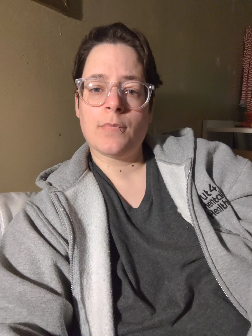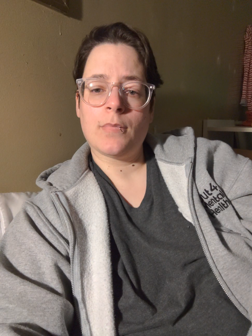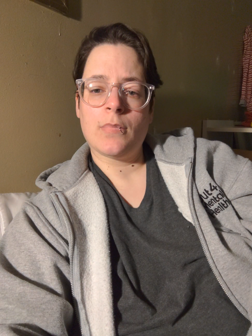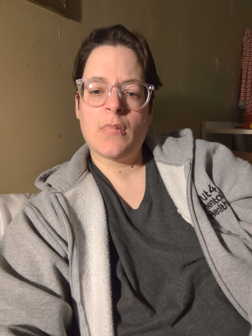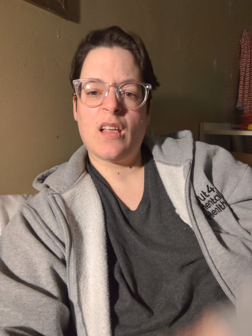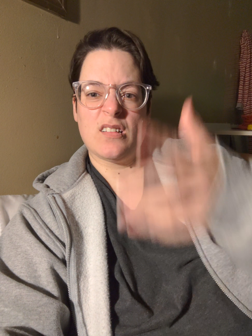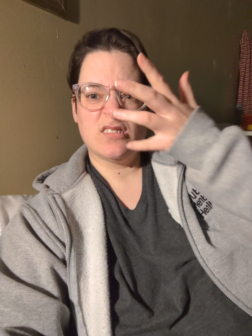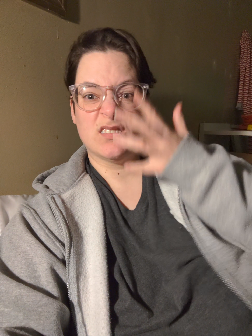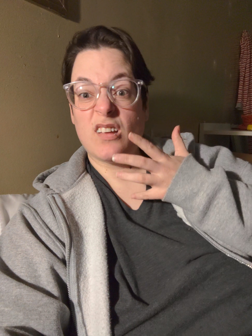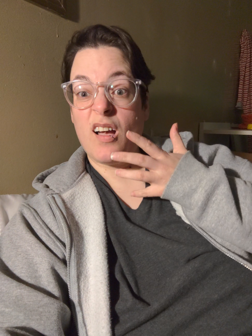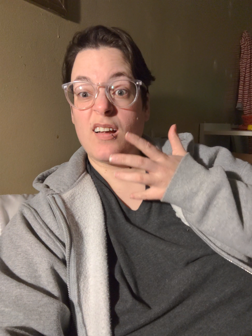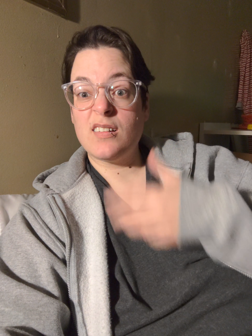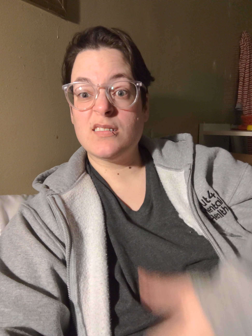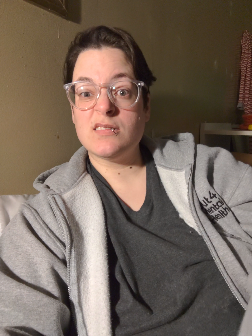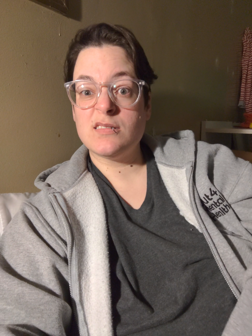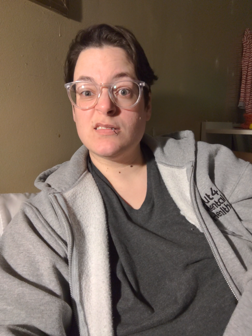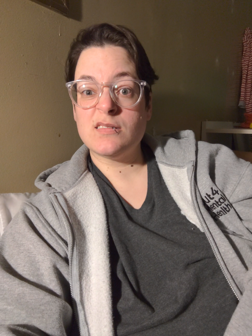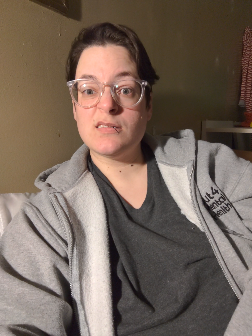sad